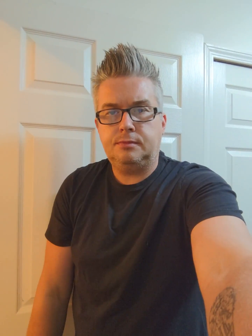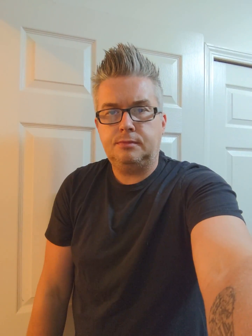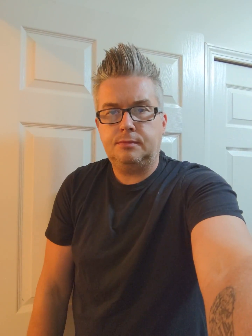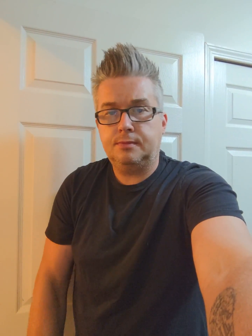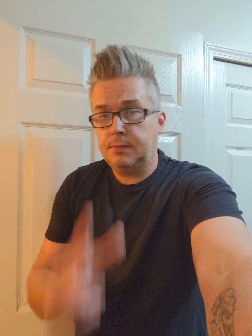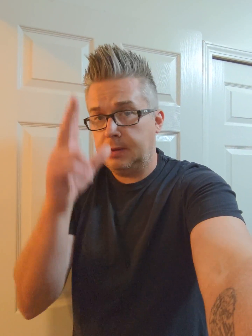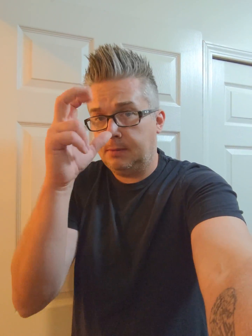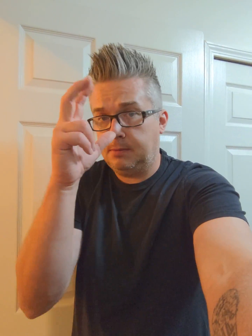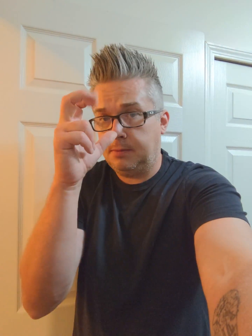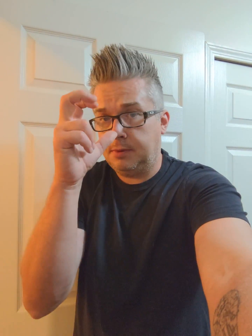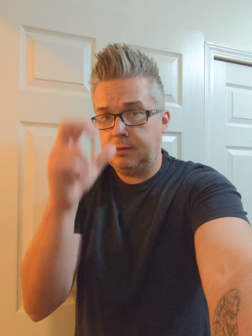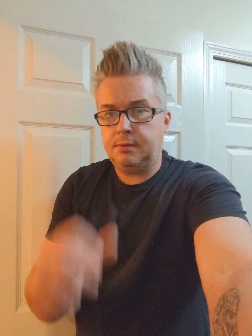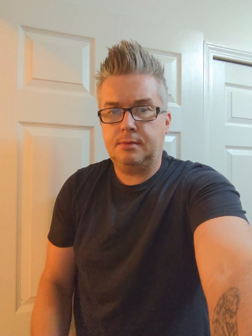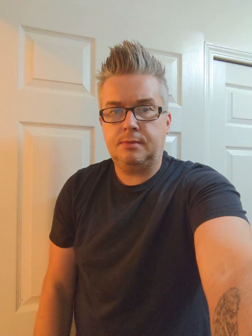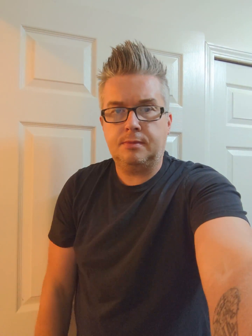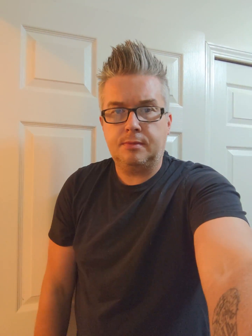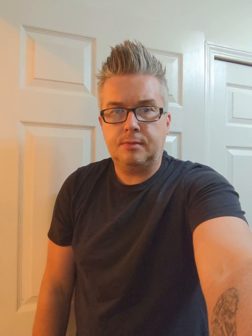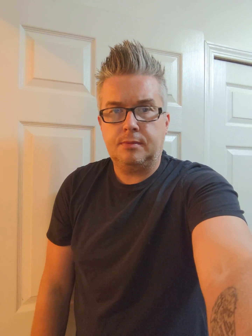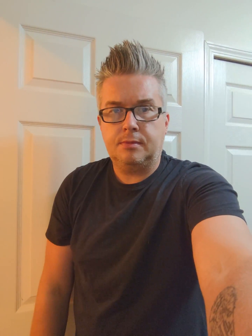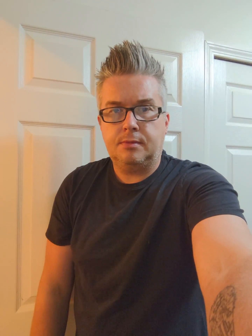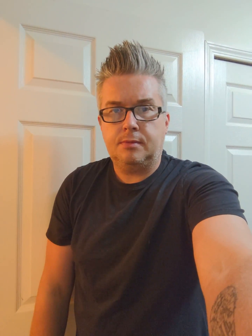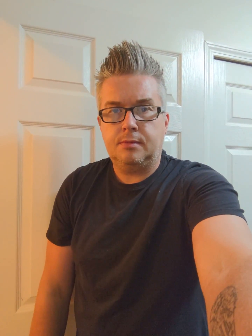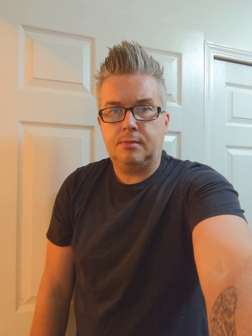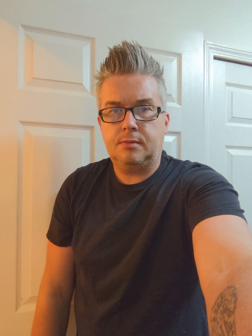ant